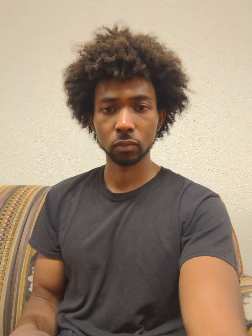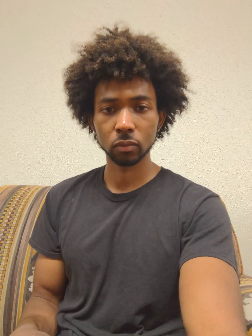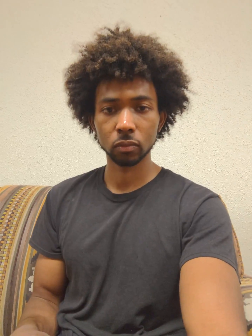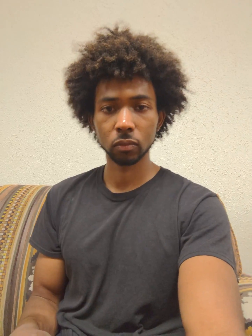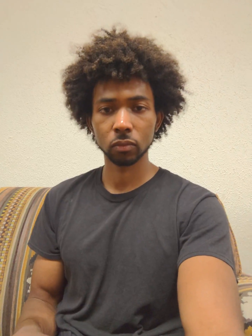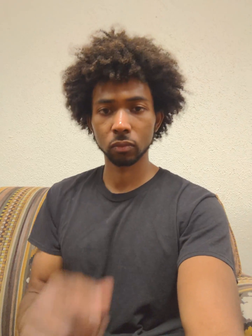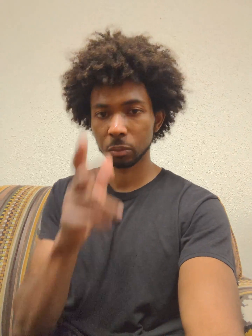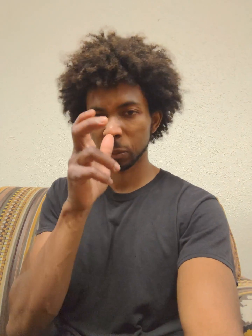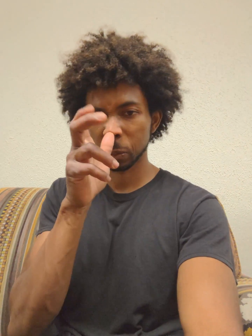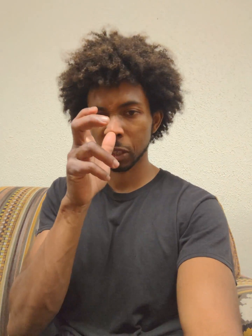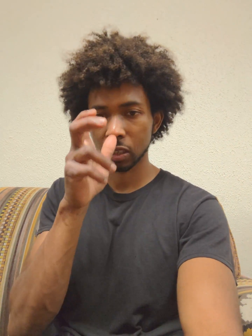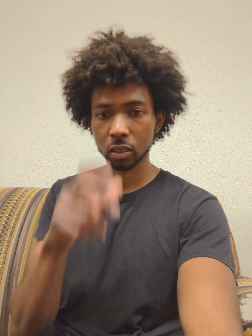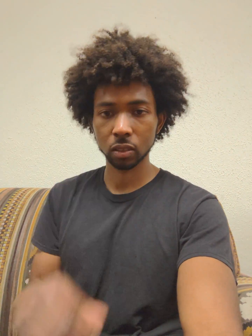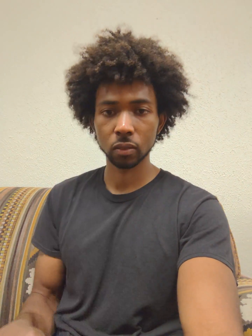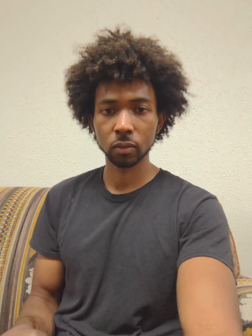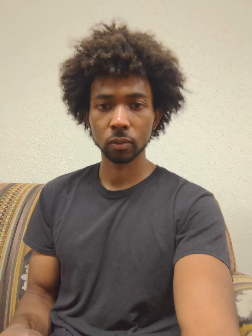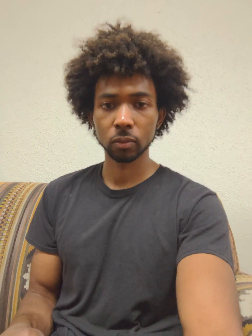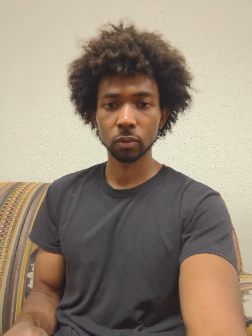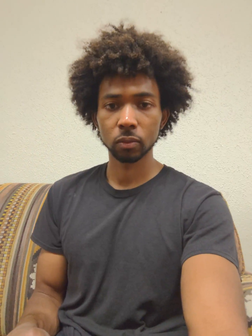ant